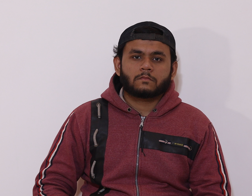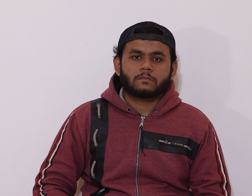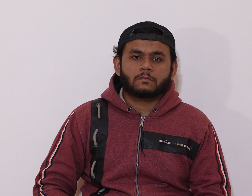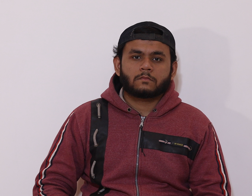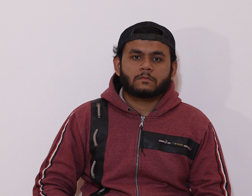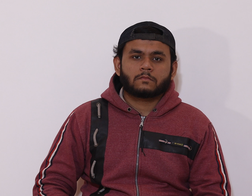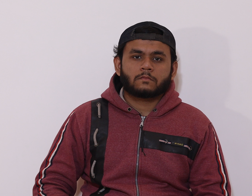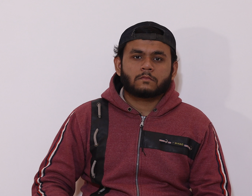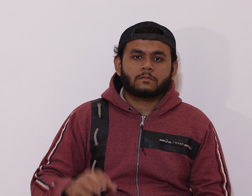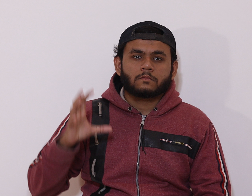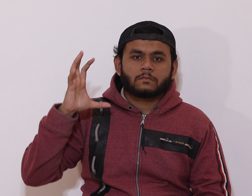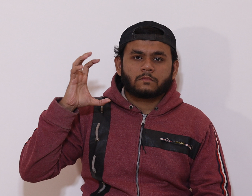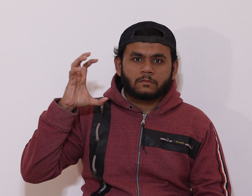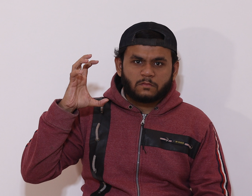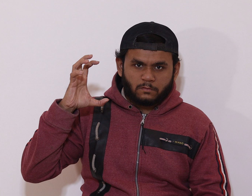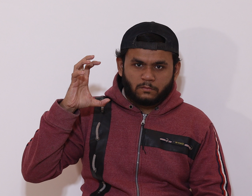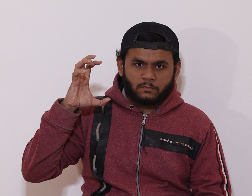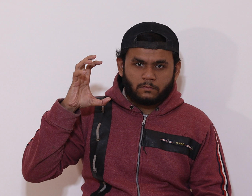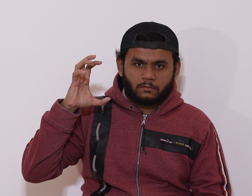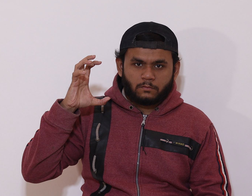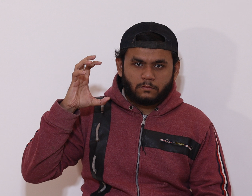stiff